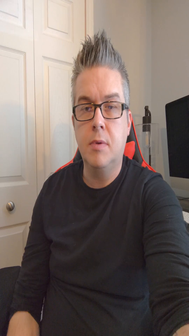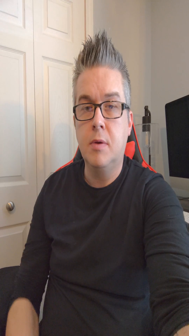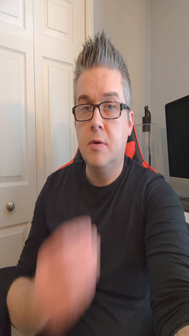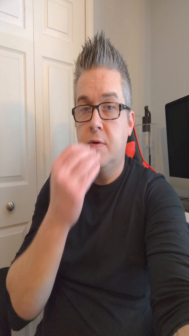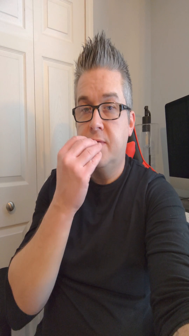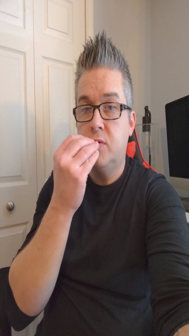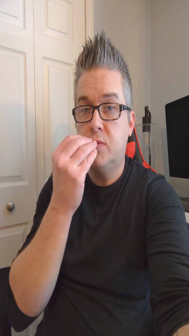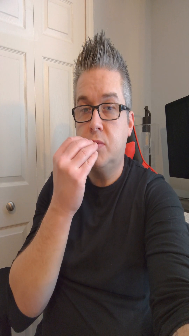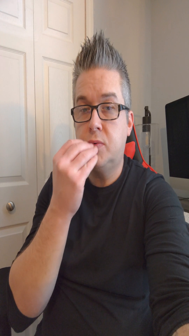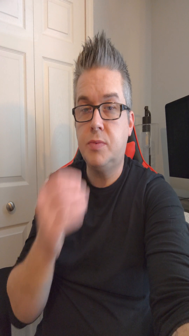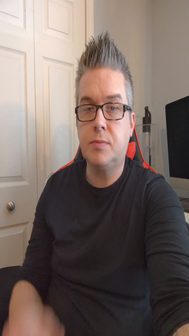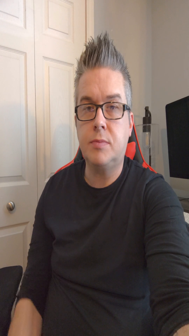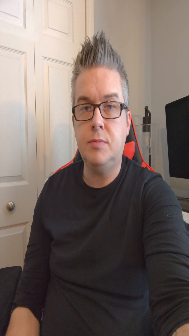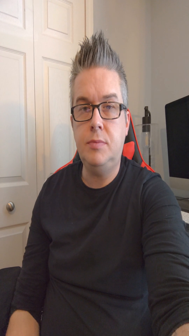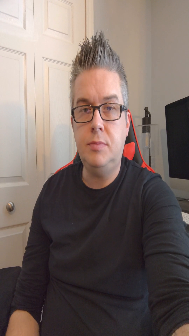food